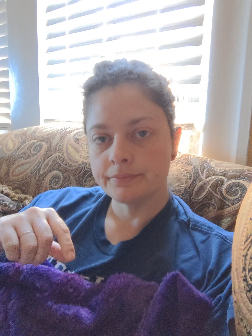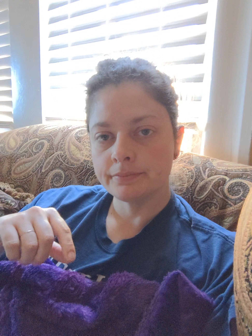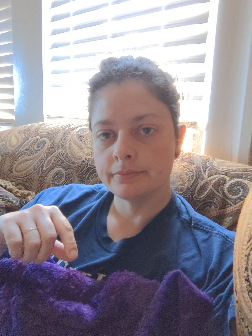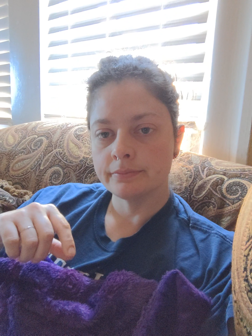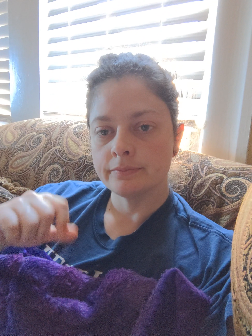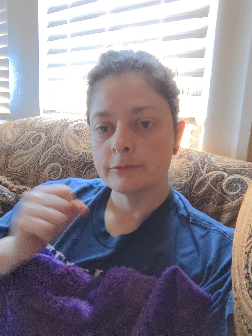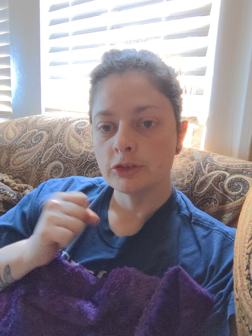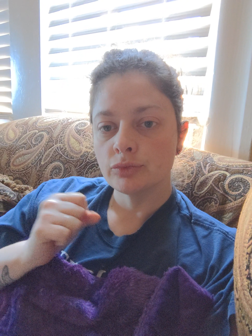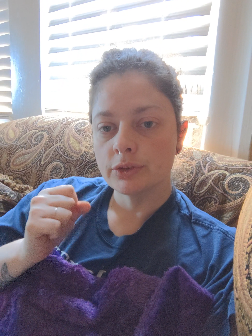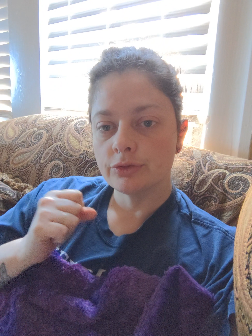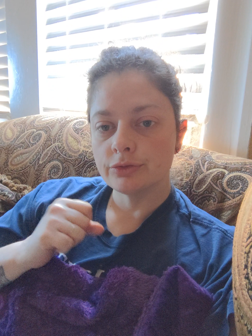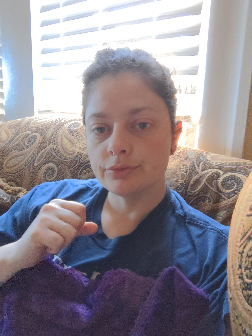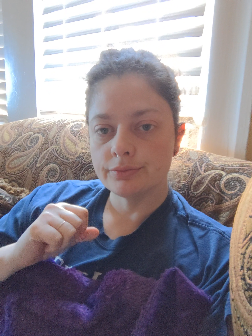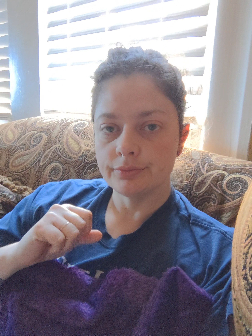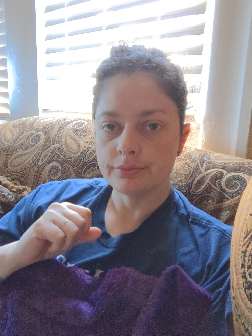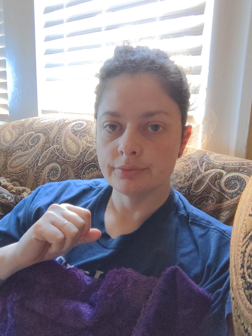refrigerator